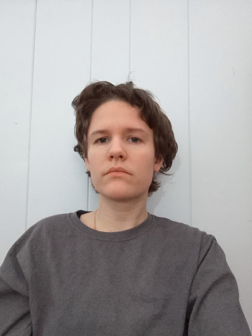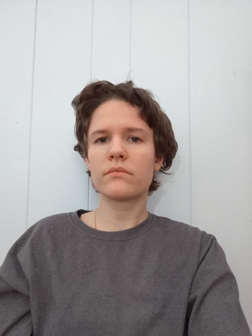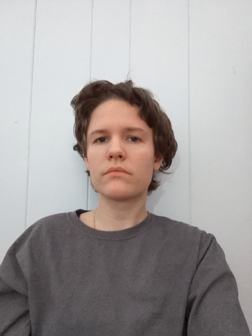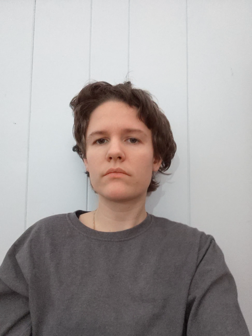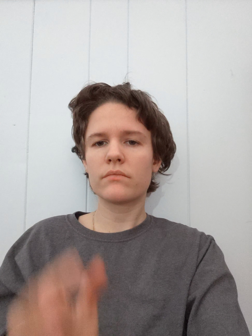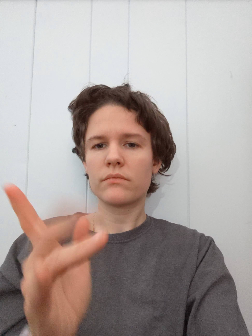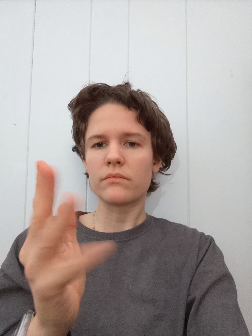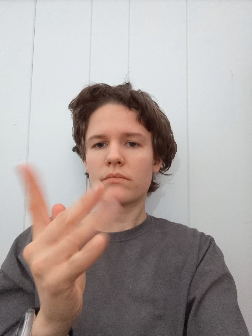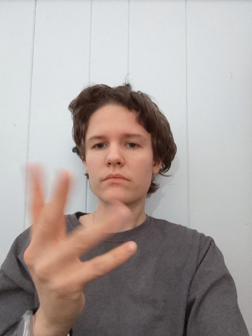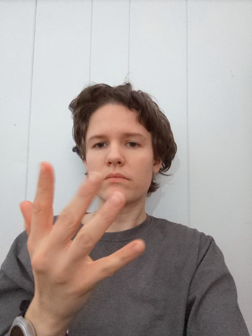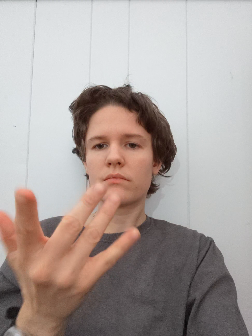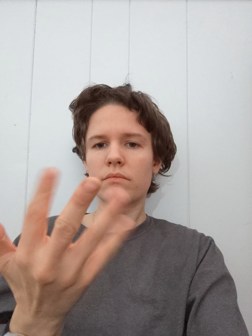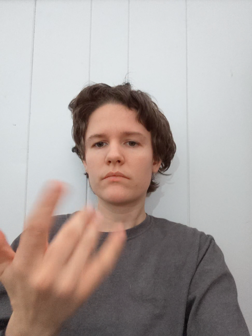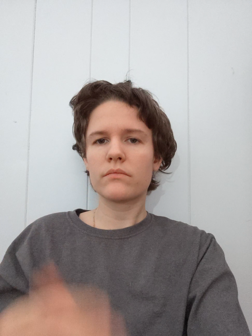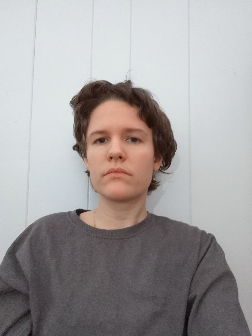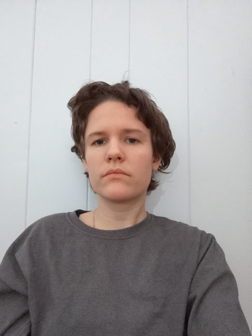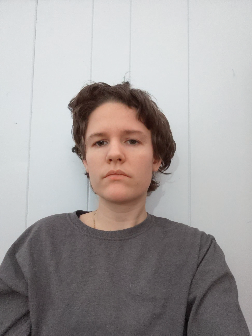finger